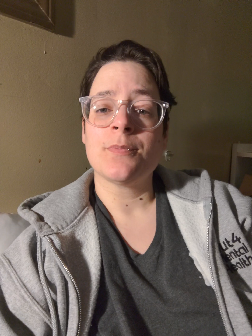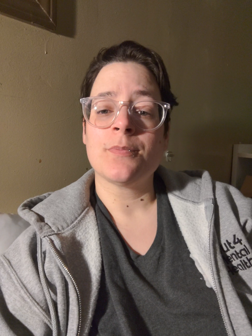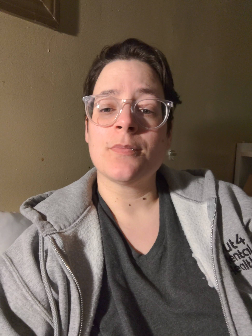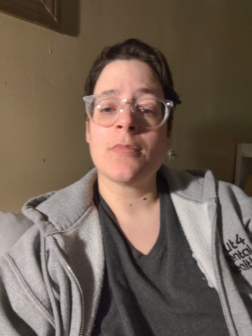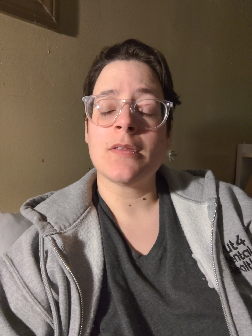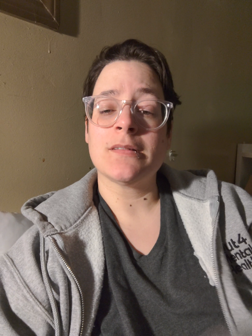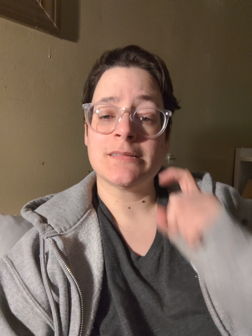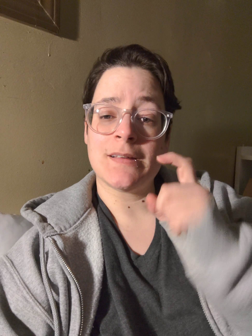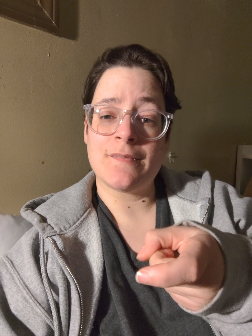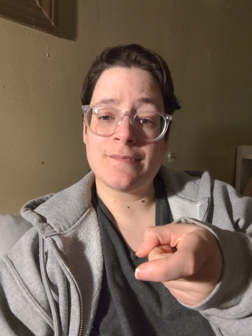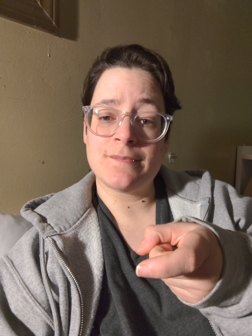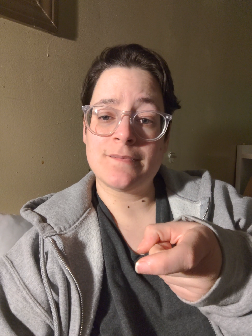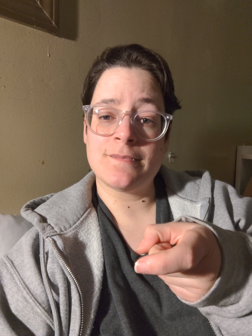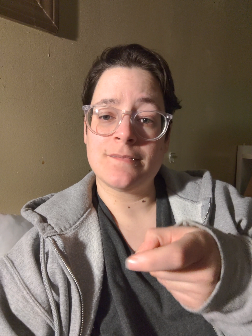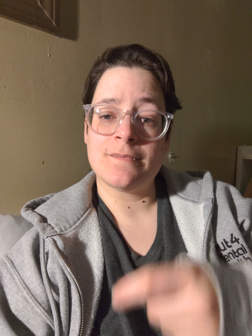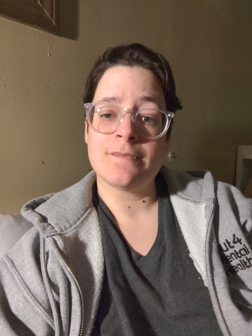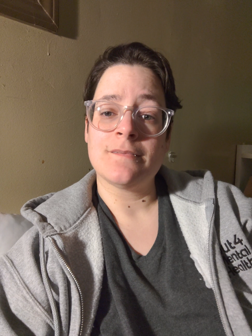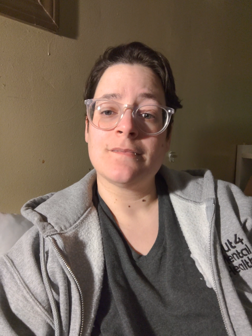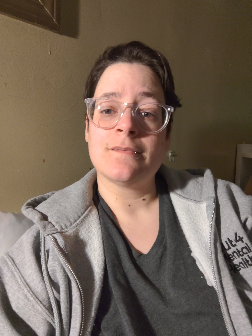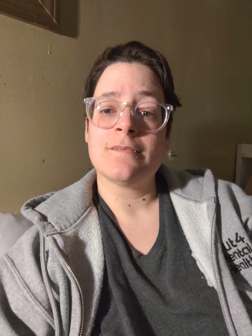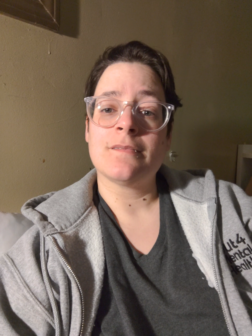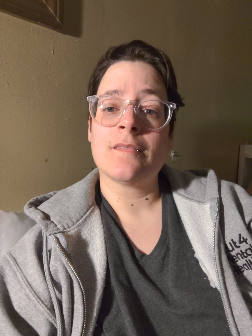gift